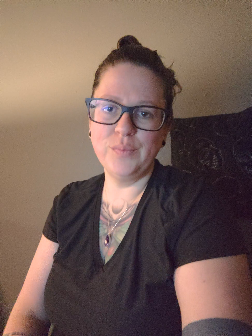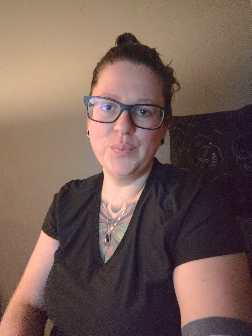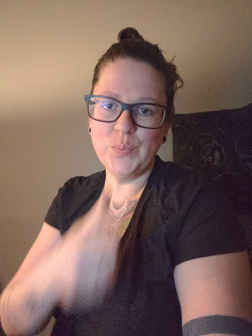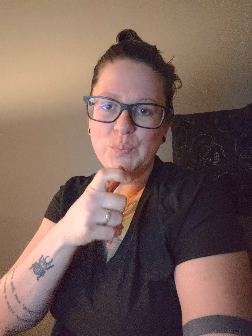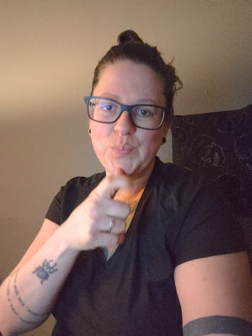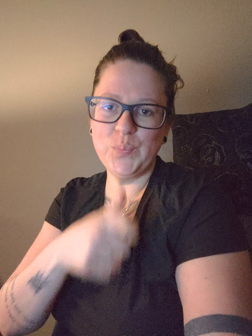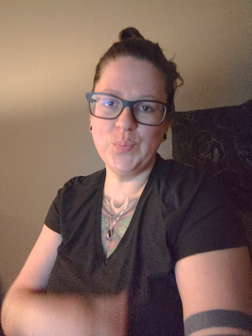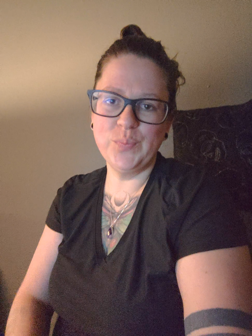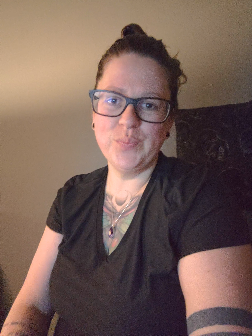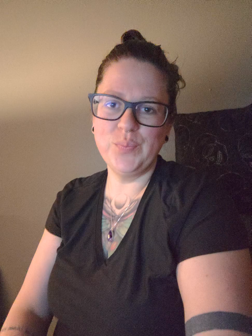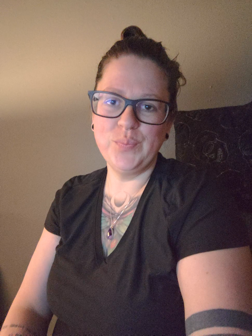who